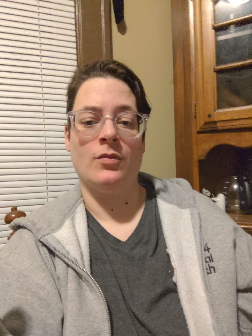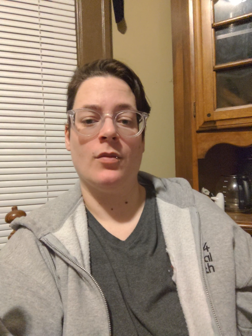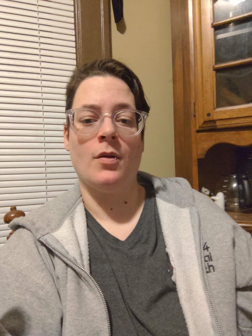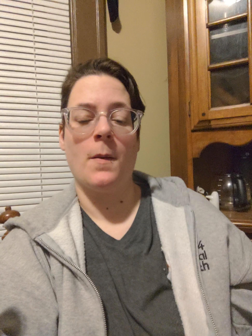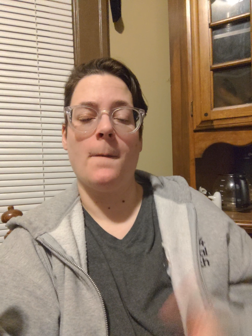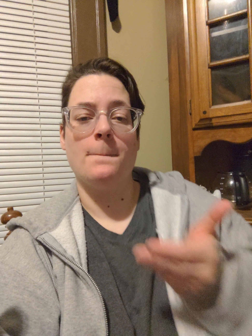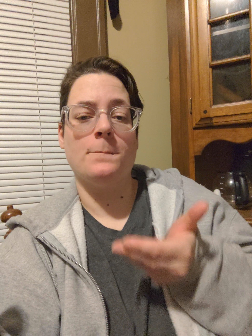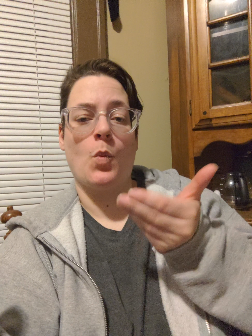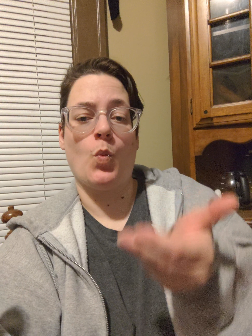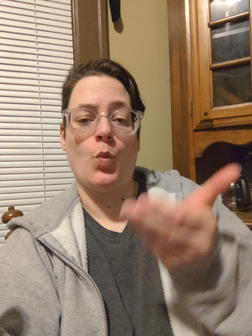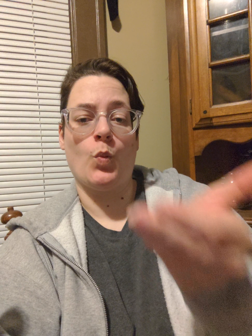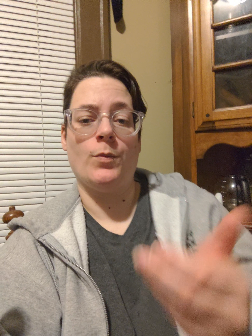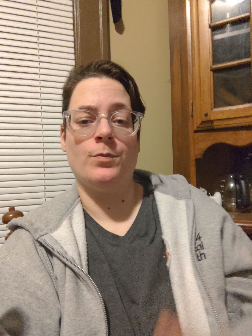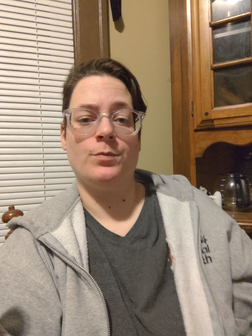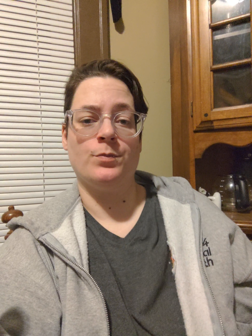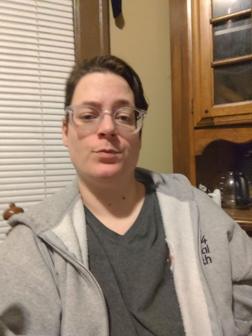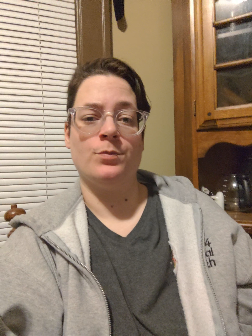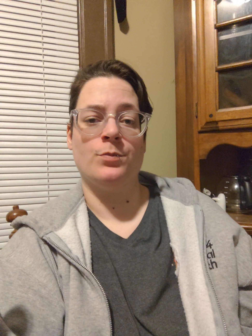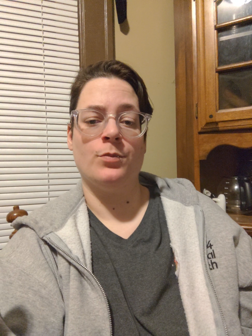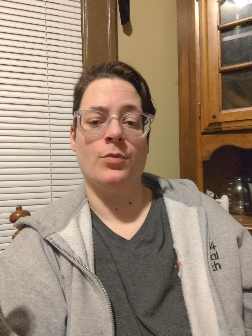boat